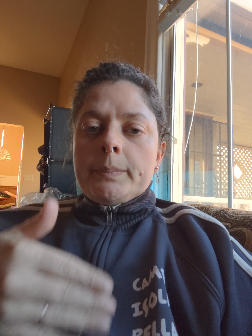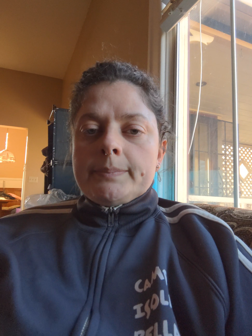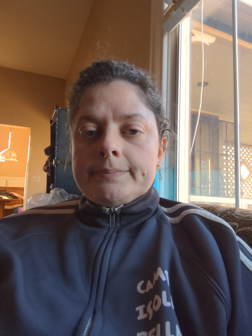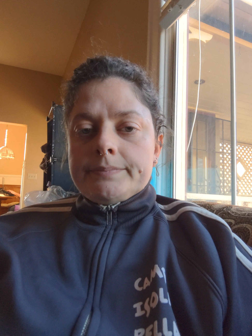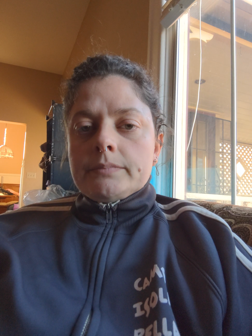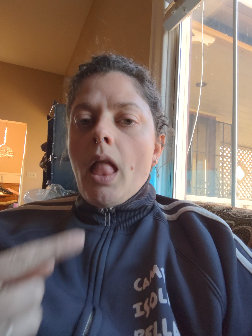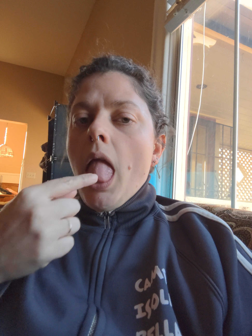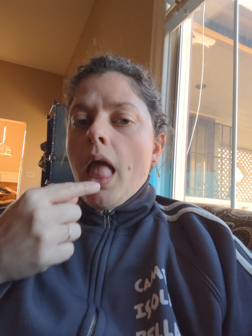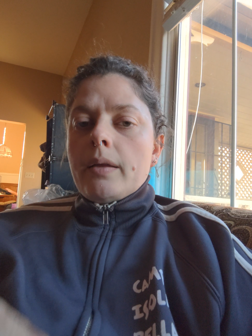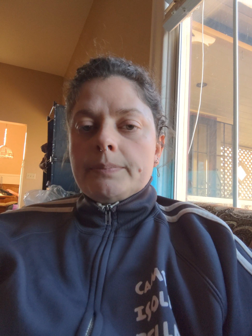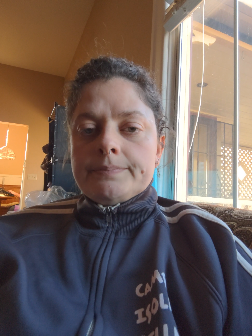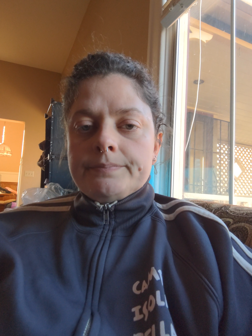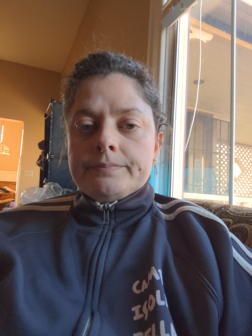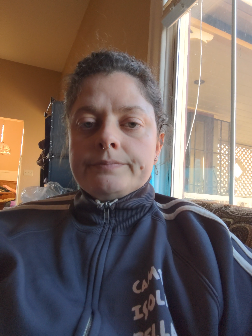tongue